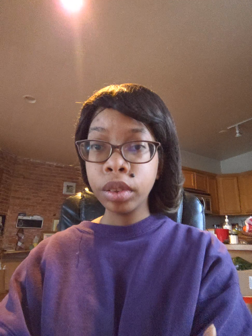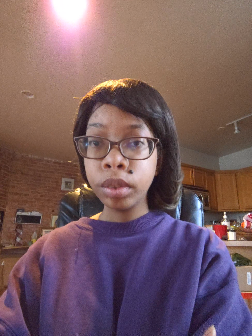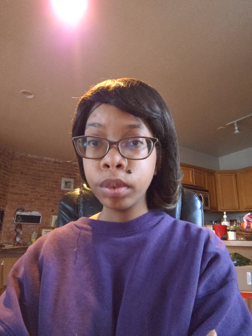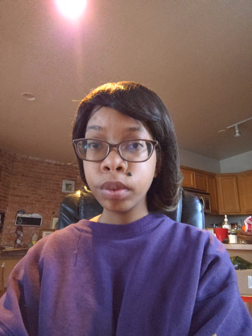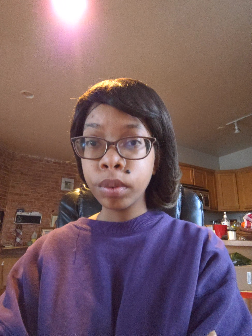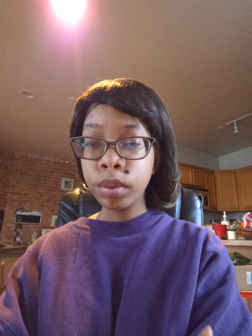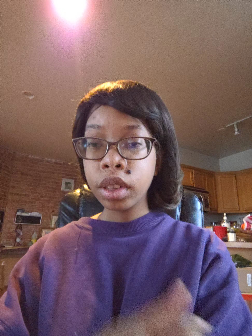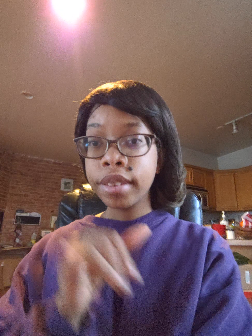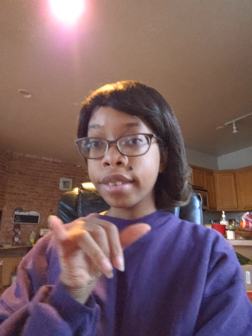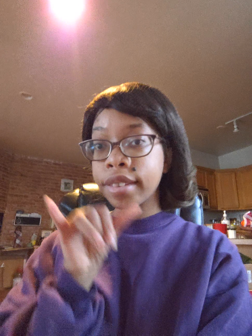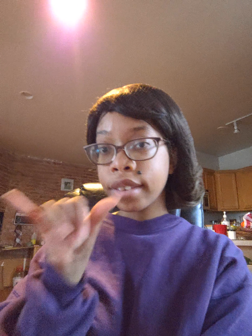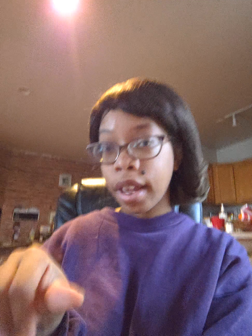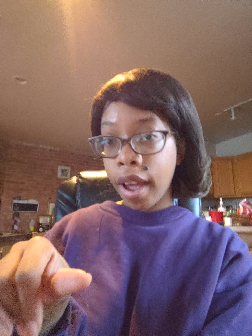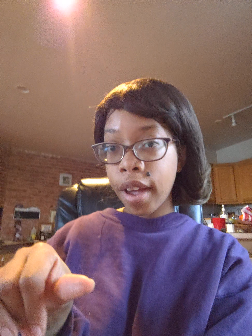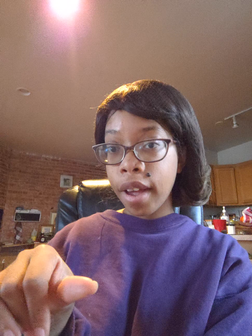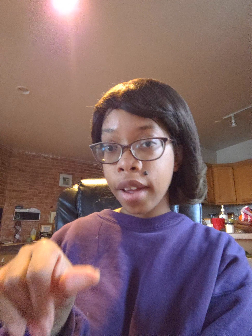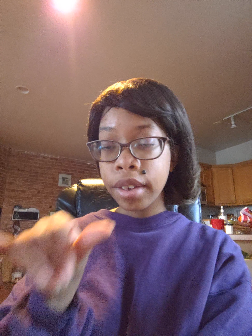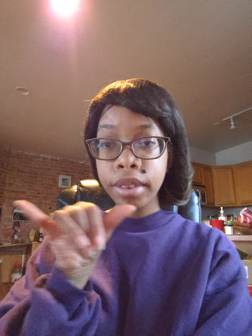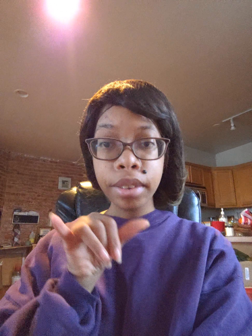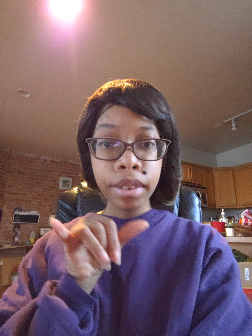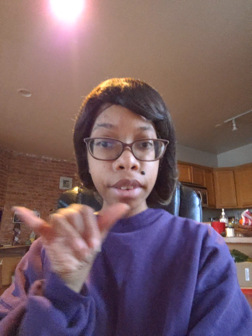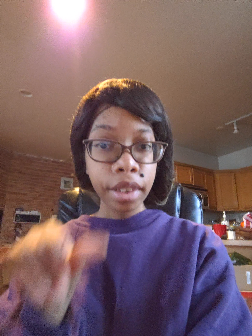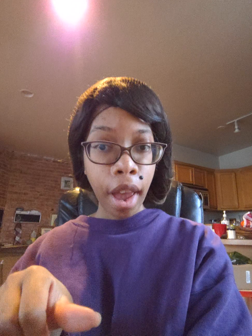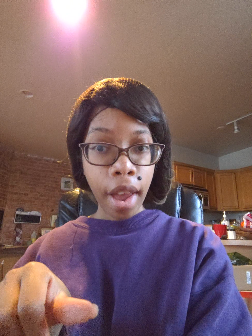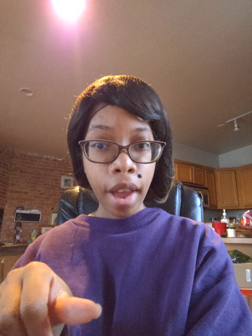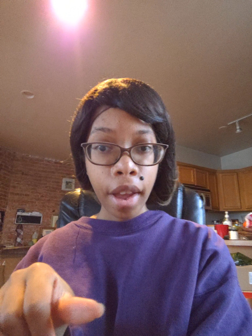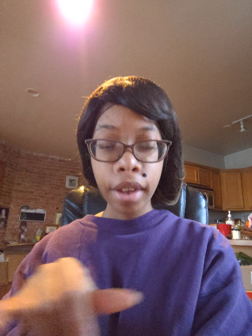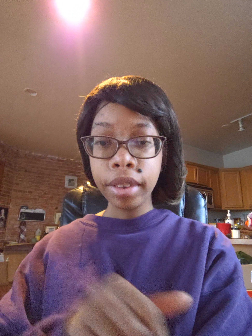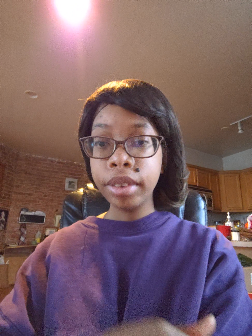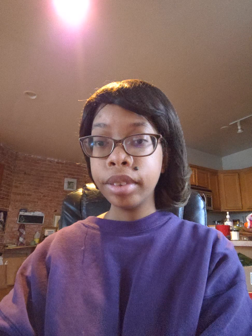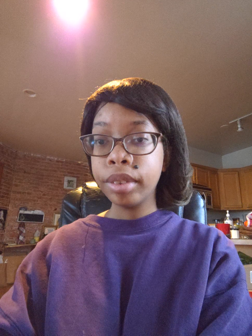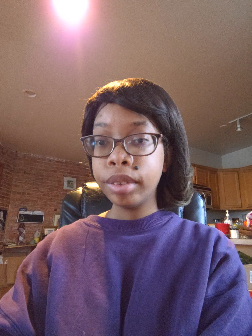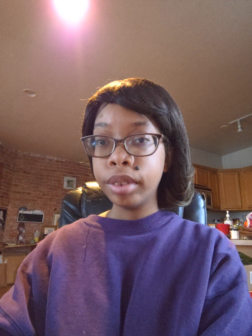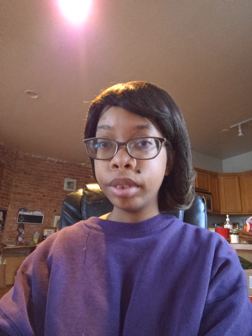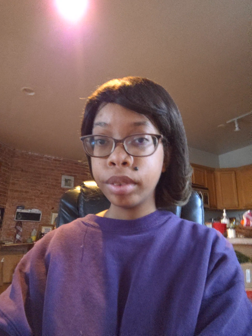stay